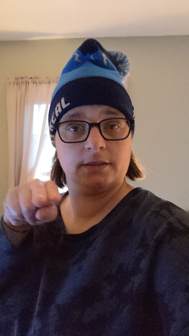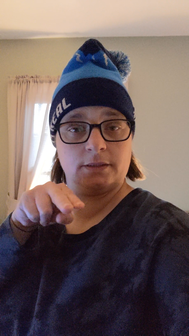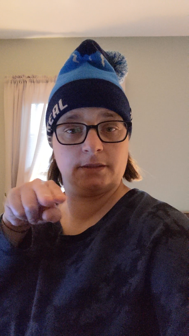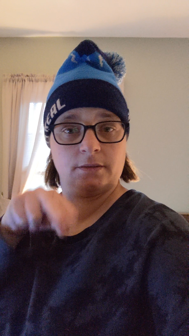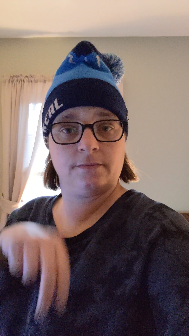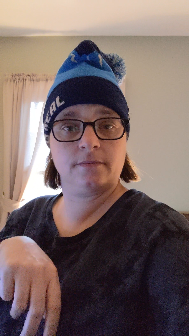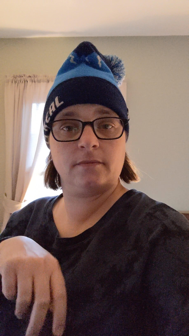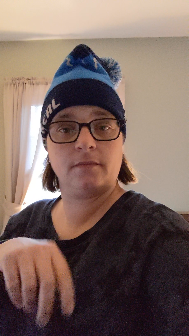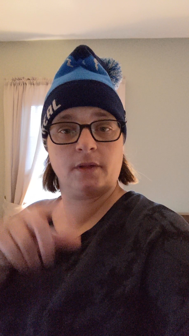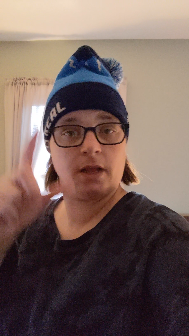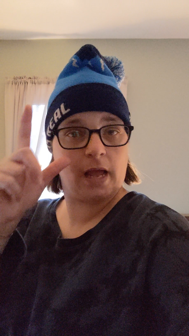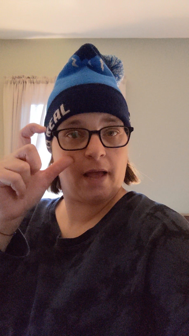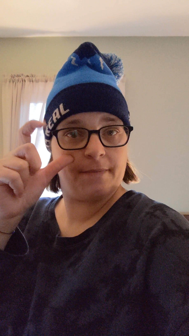camera